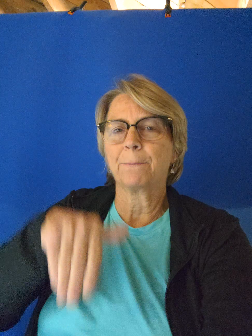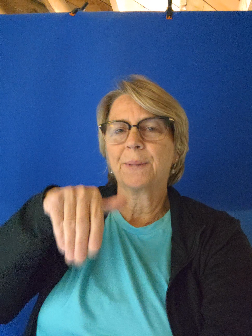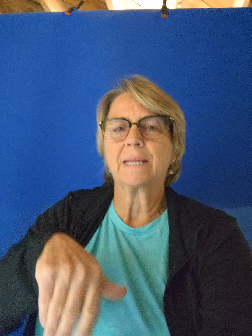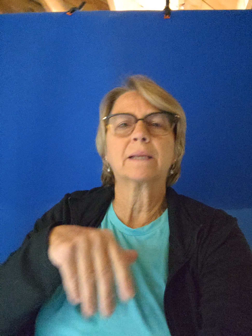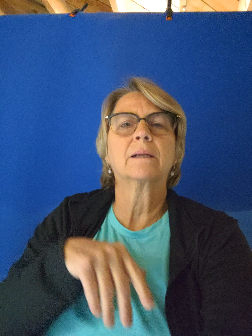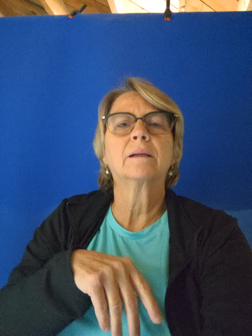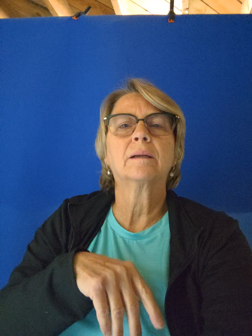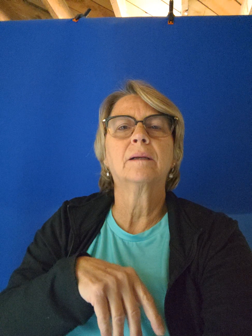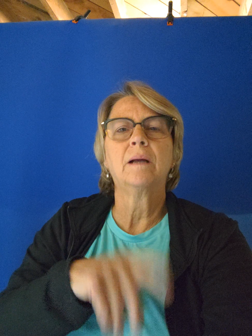puppy